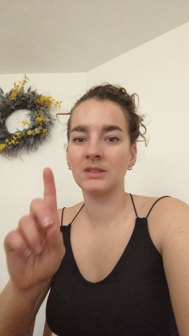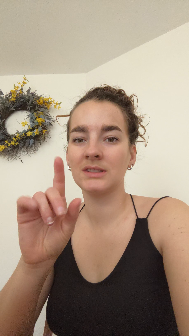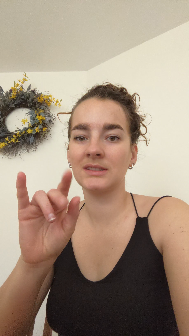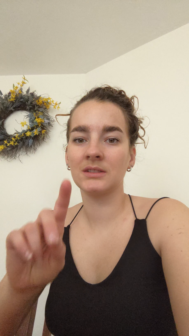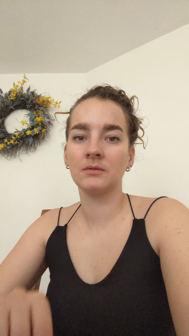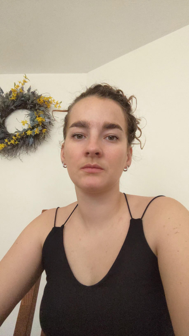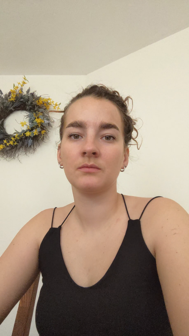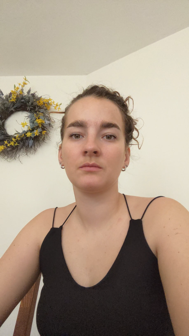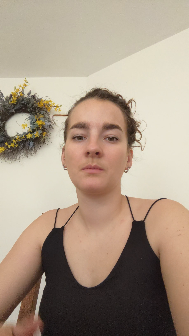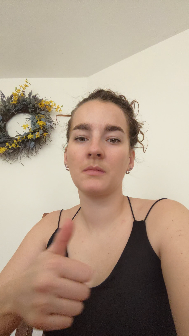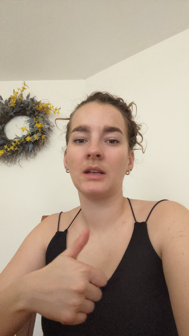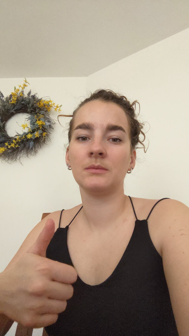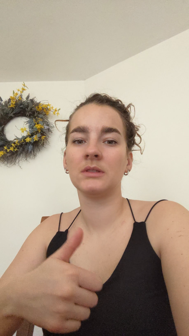basement